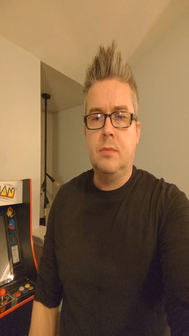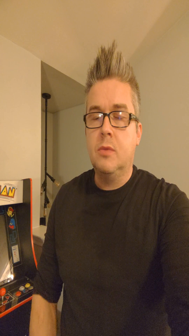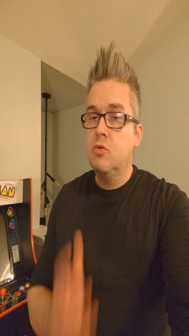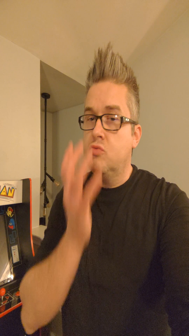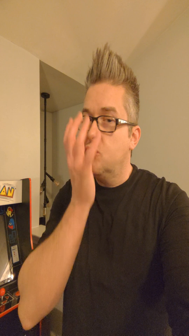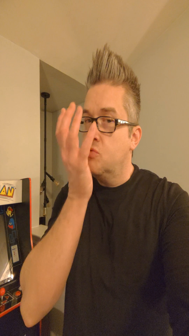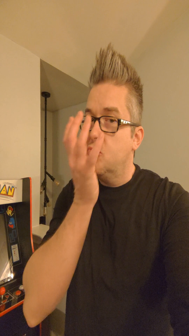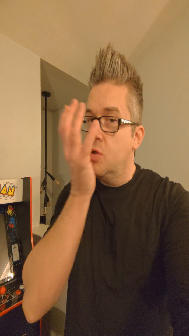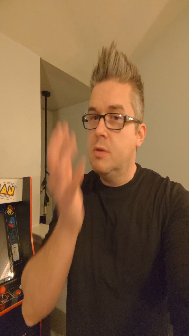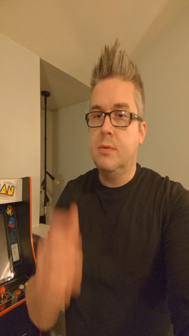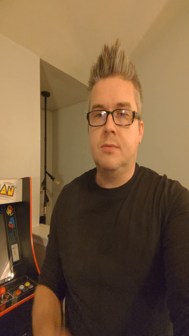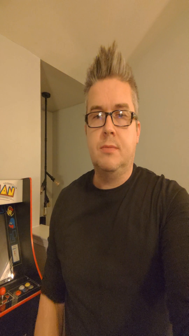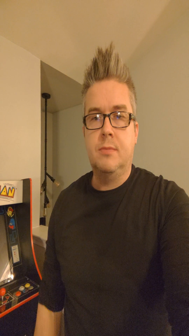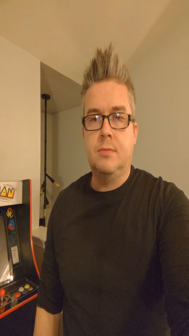grass